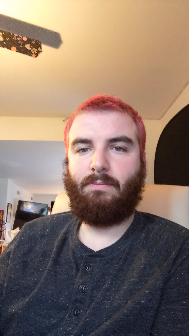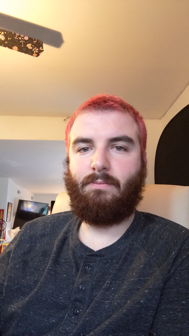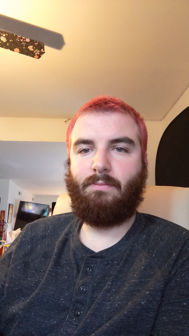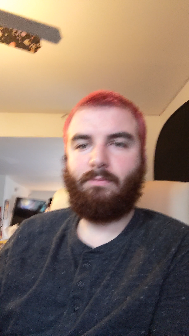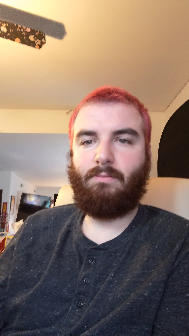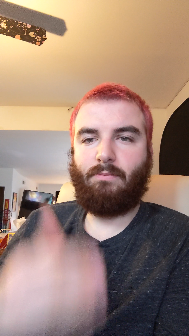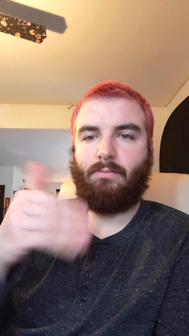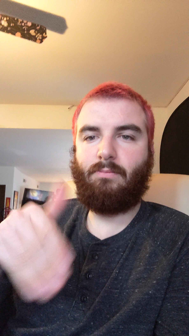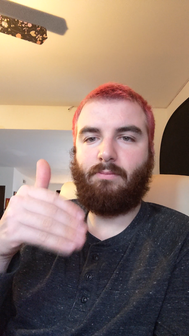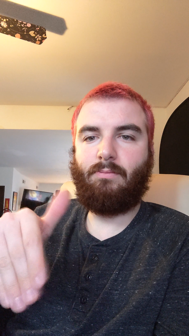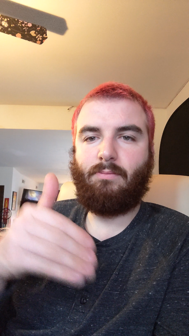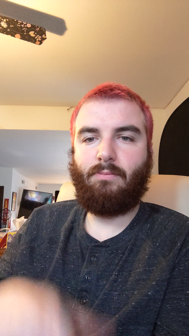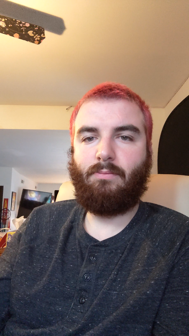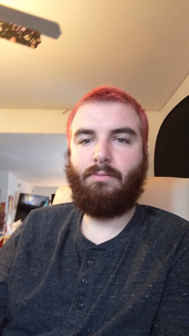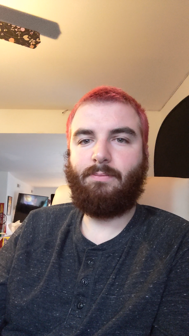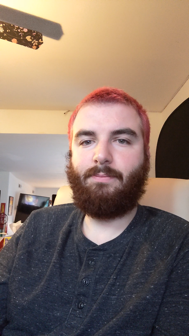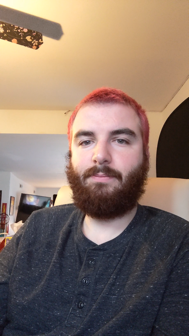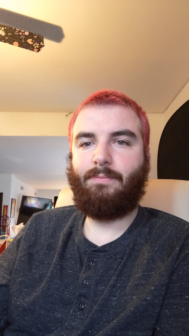shorts